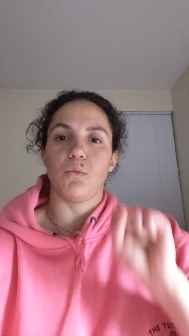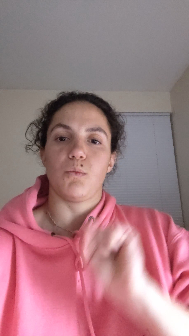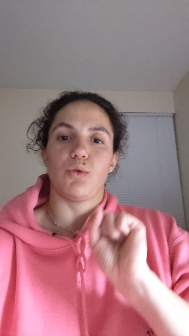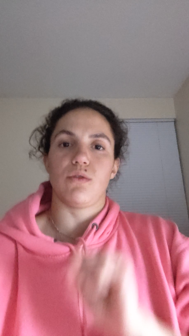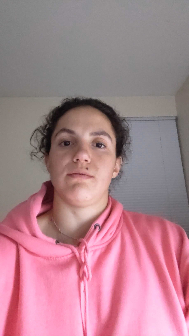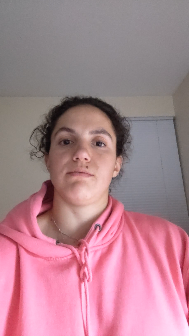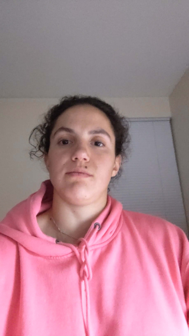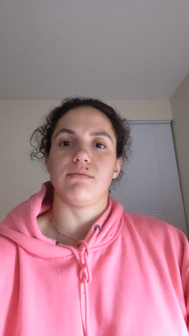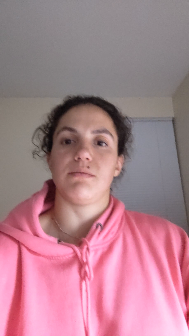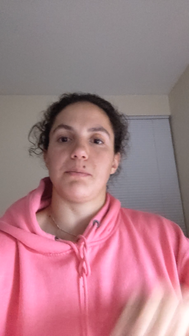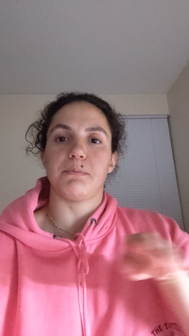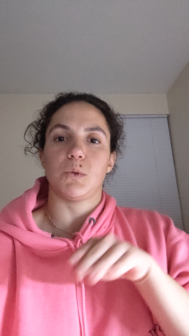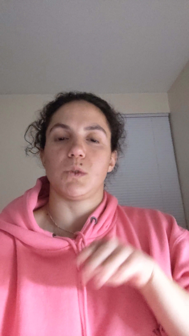boots